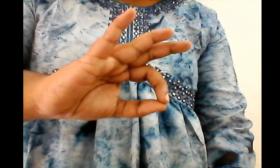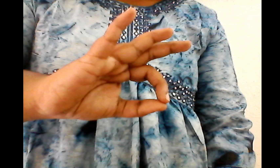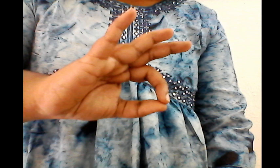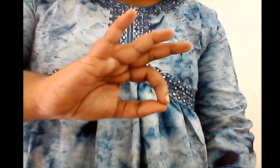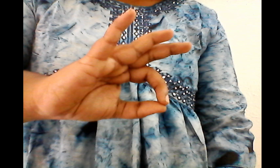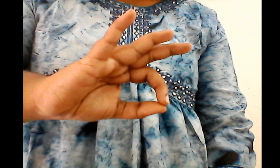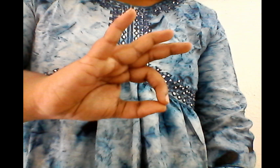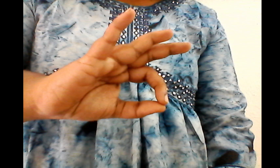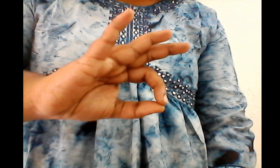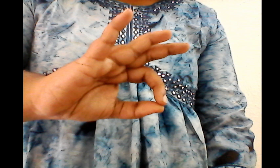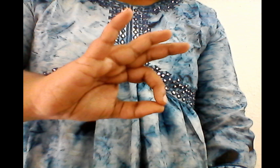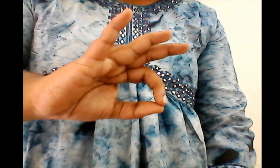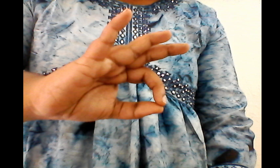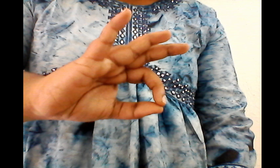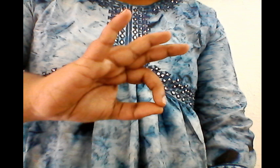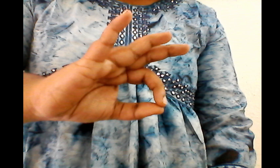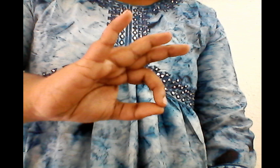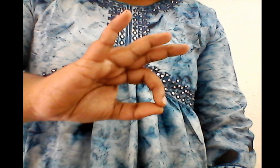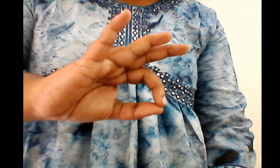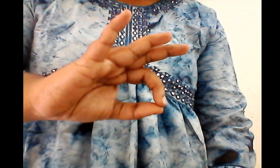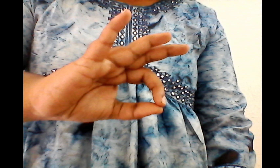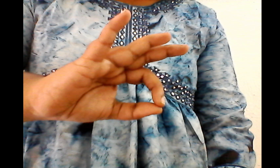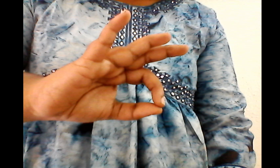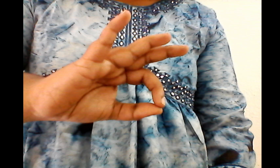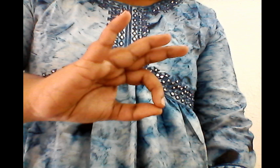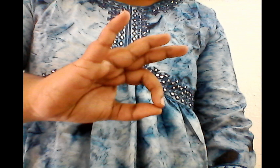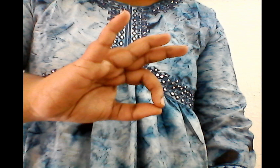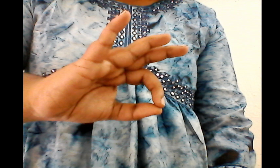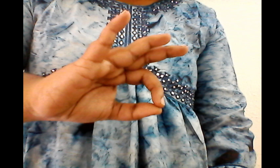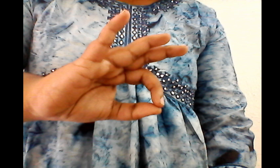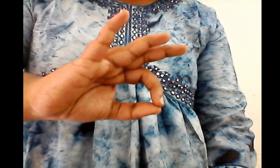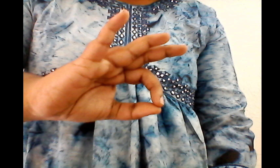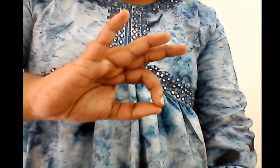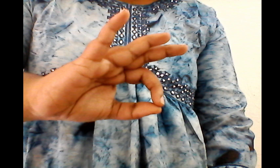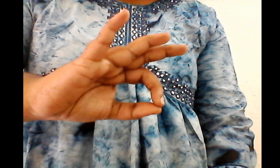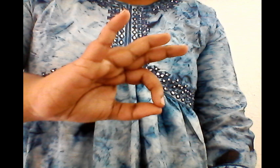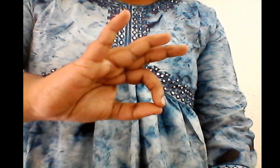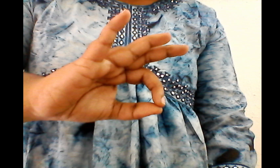ഒ